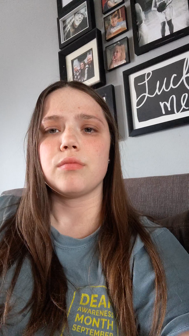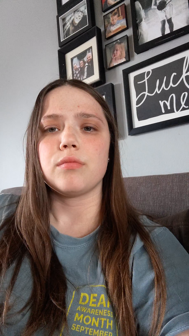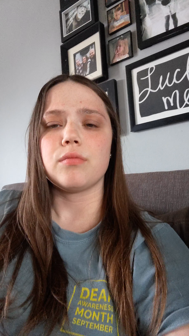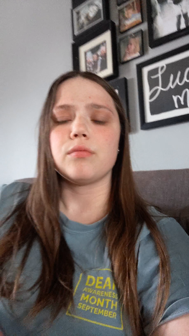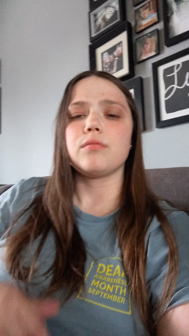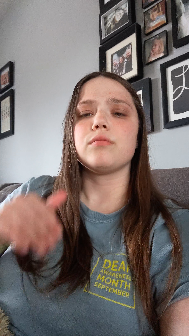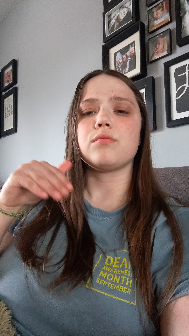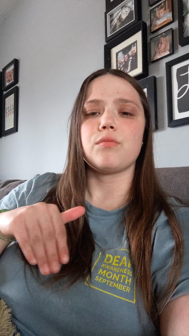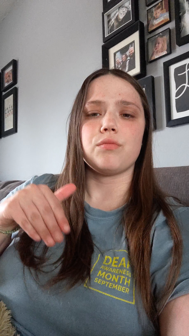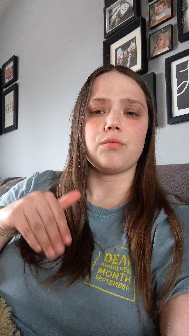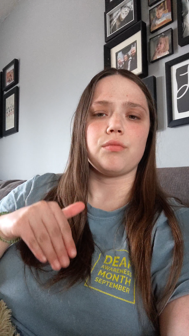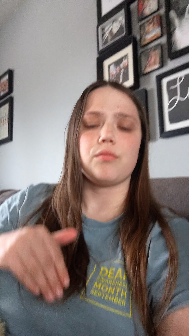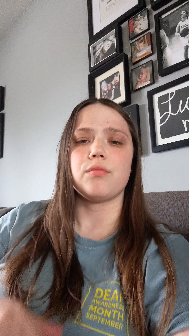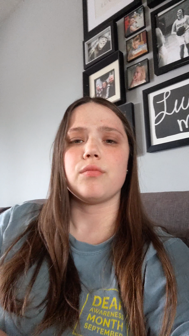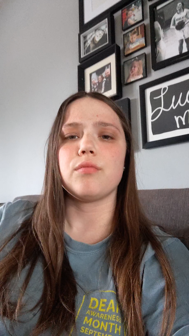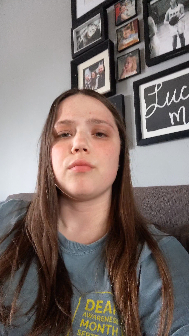doctor